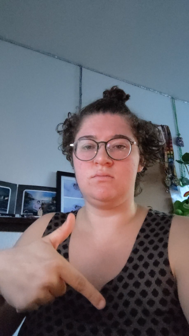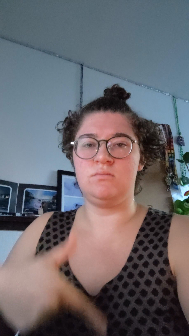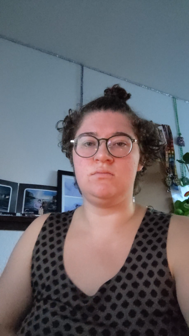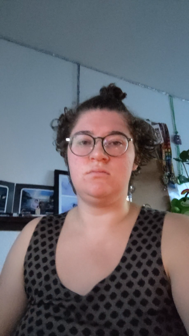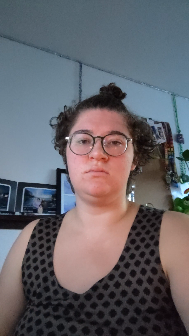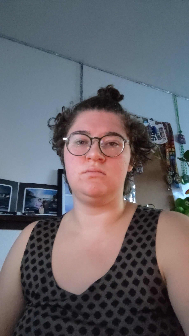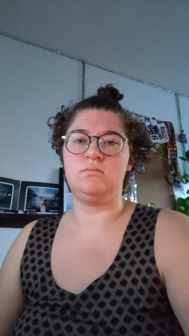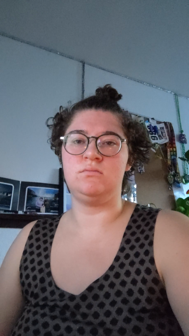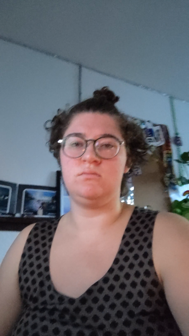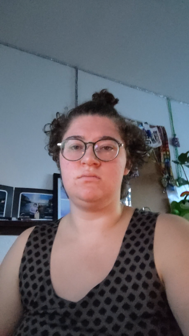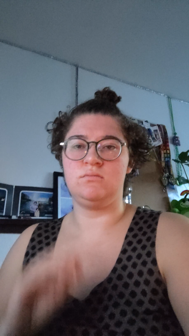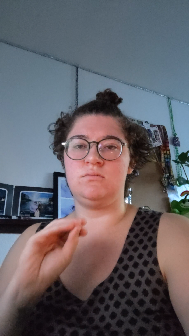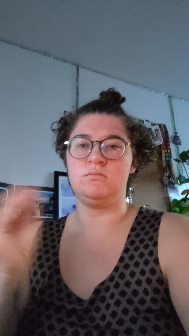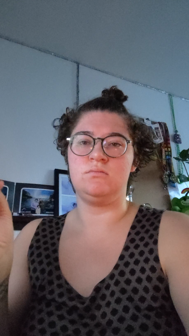none